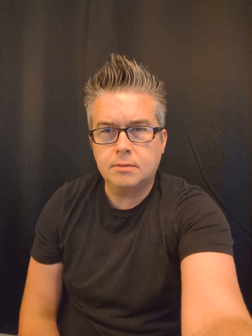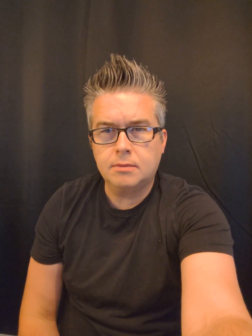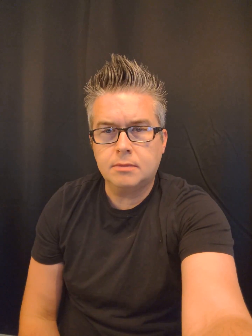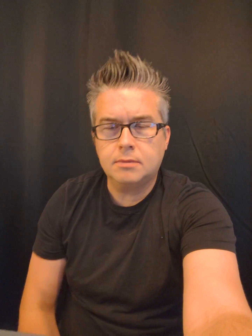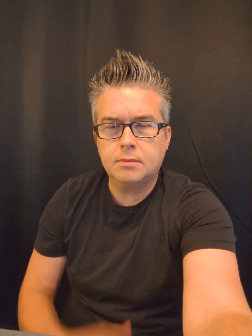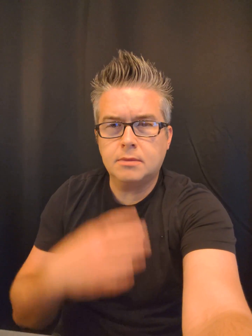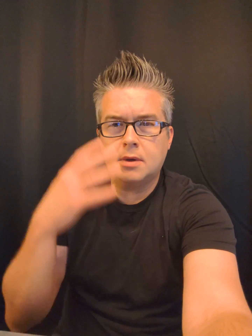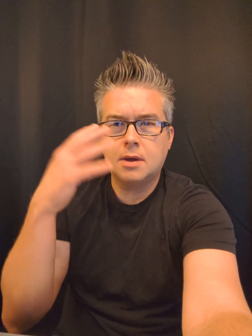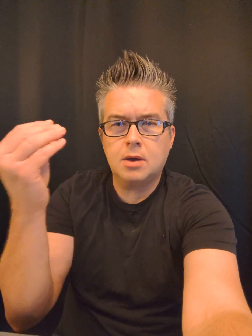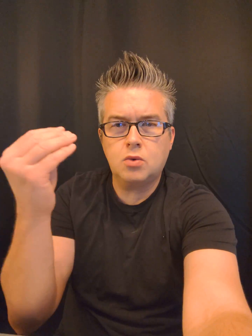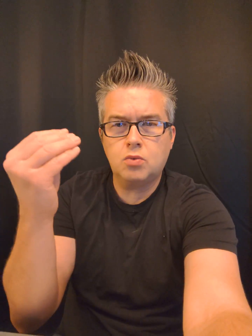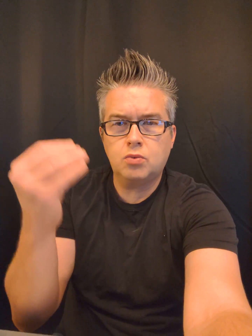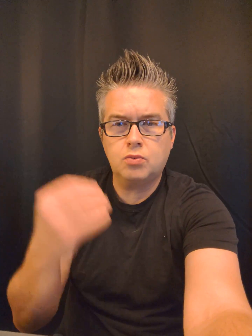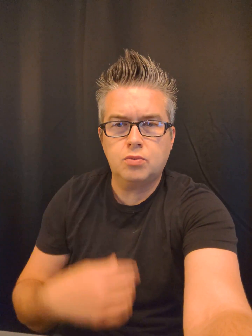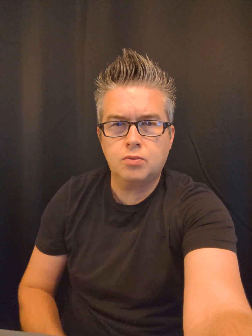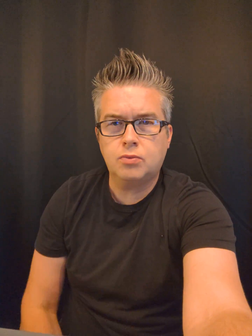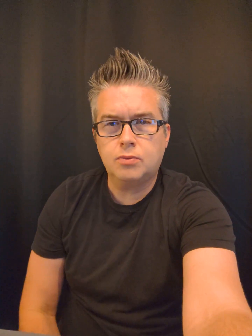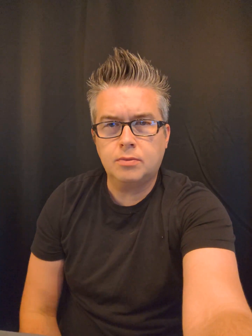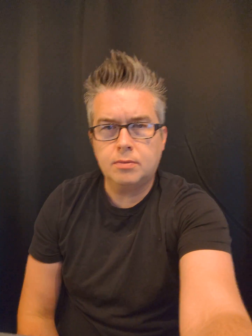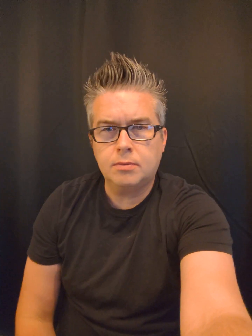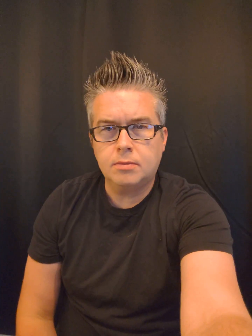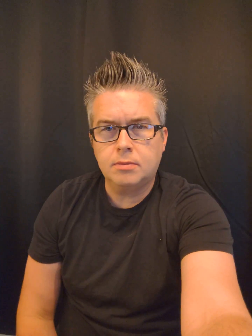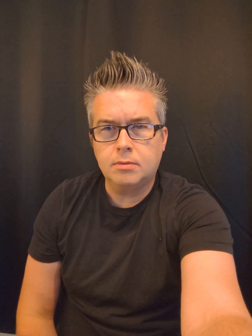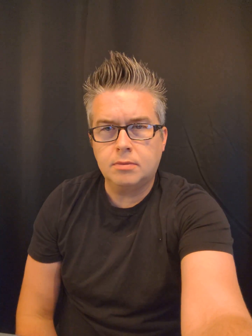got to